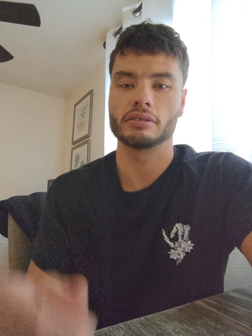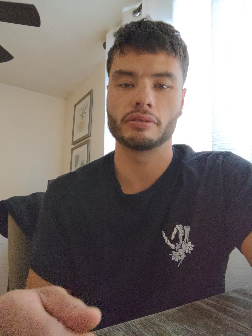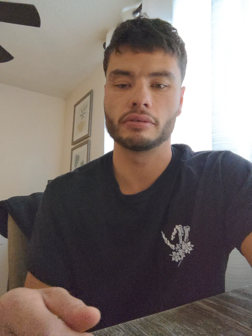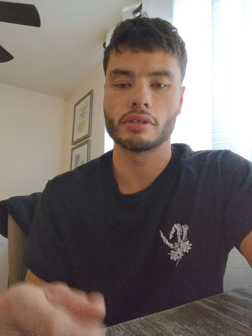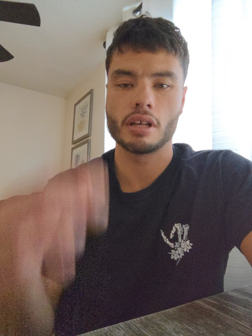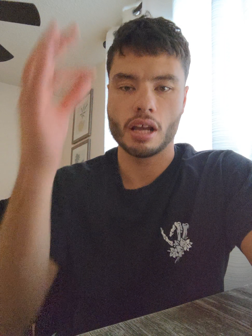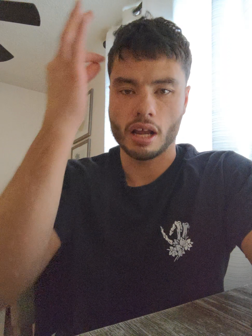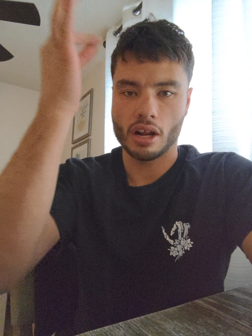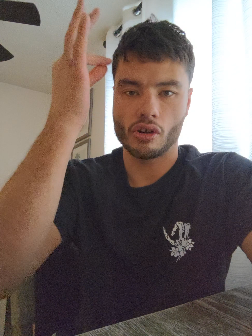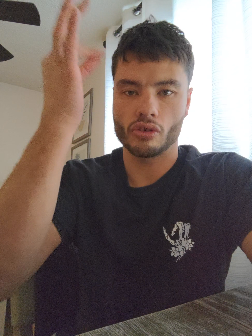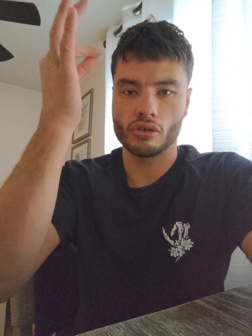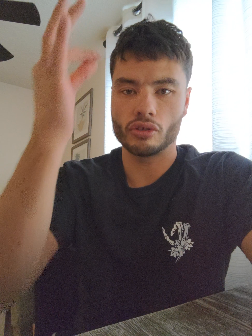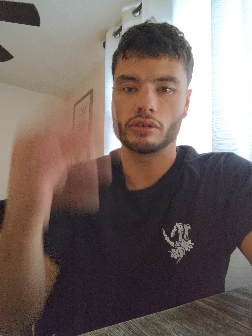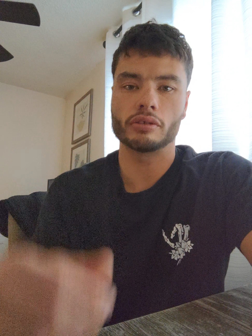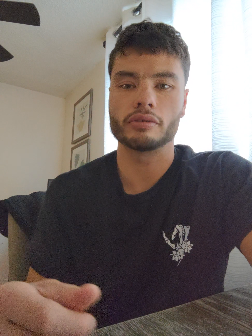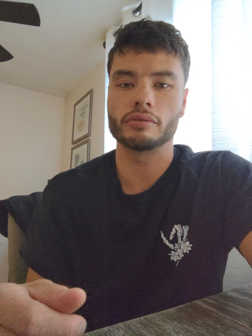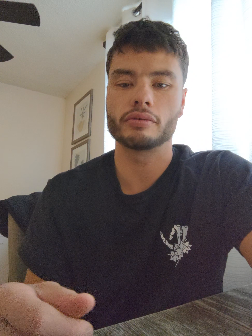hair